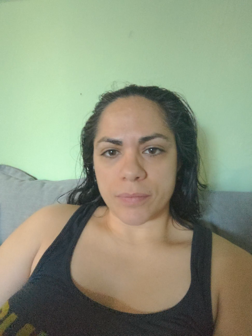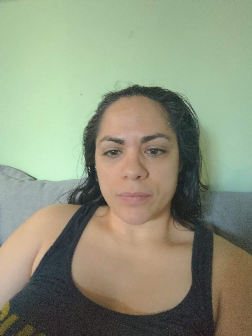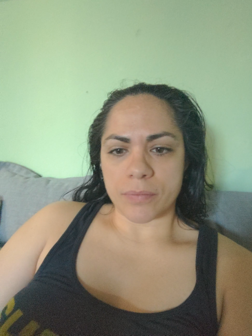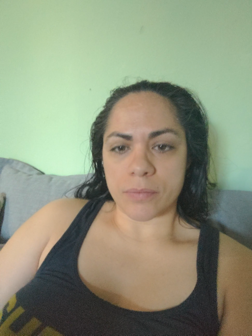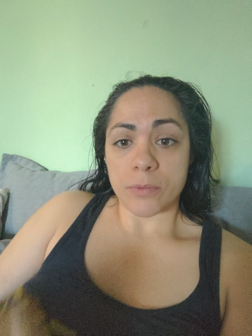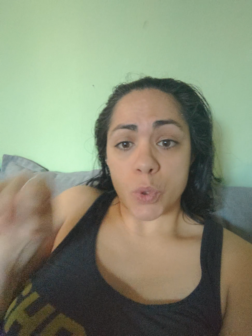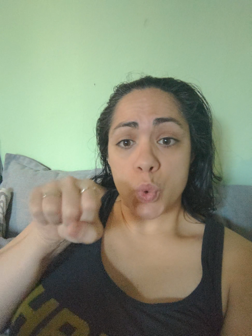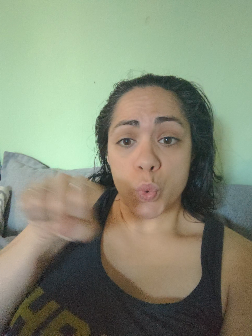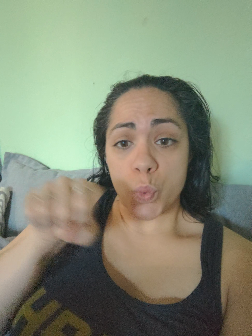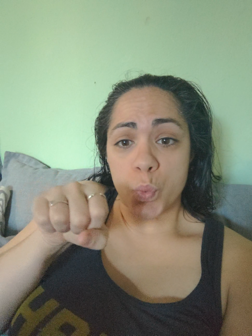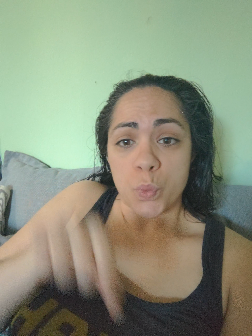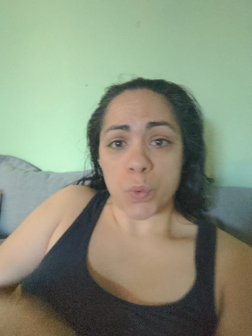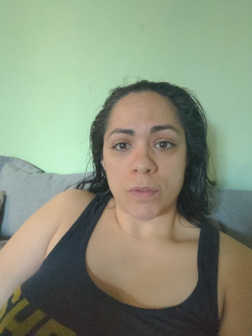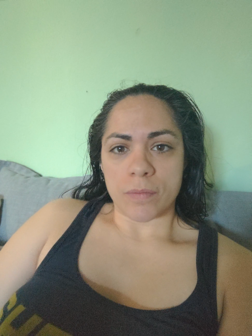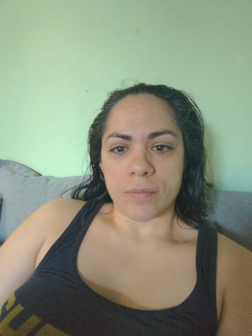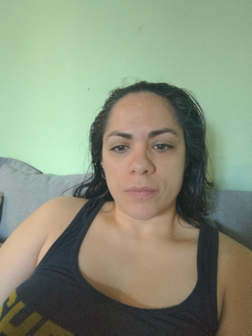shoe